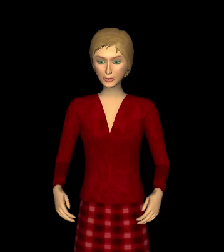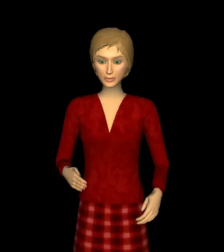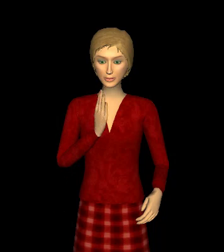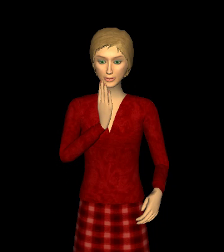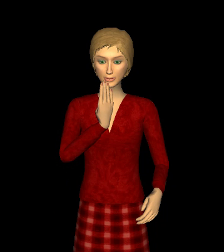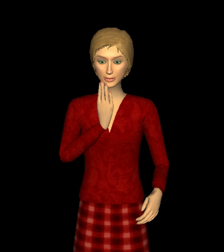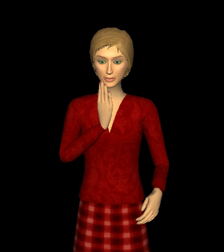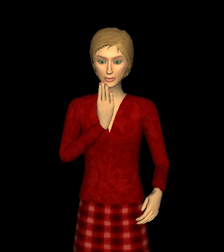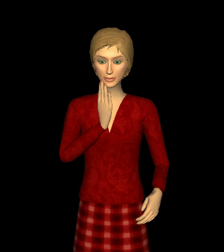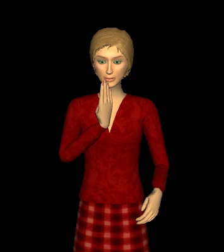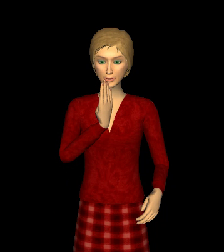مرآة